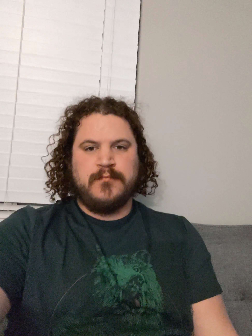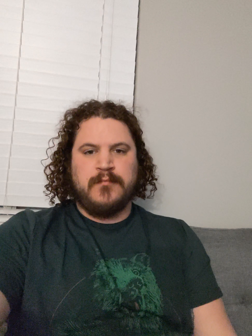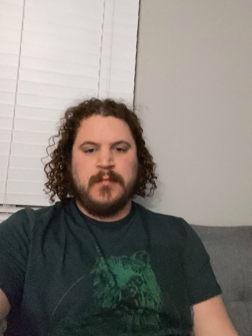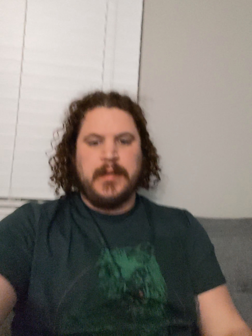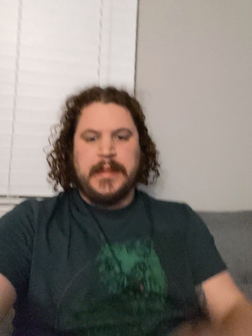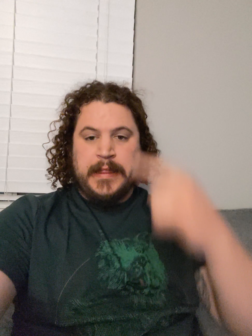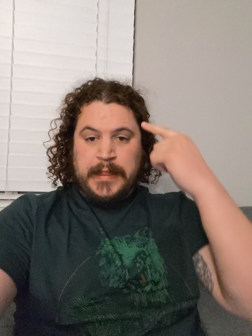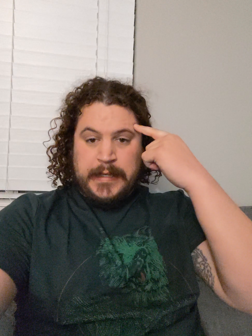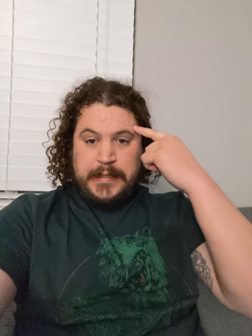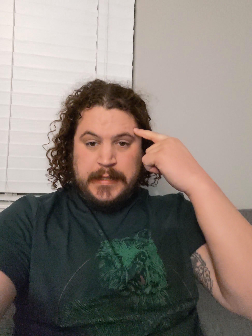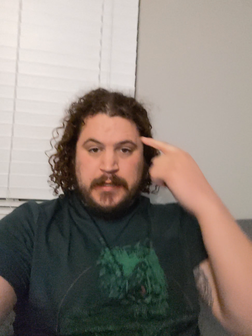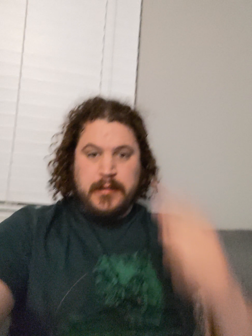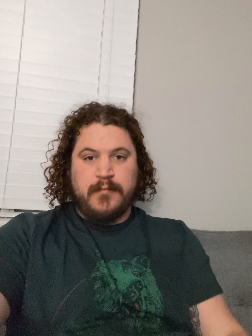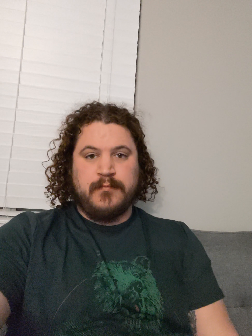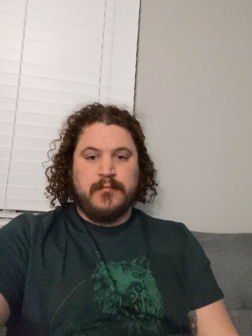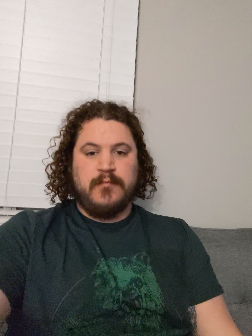think